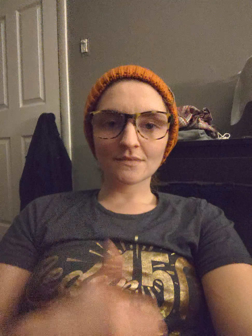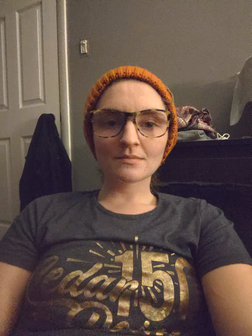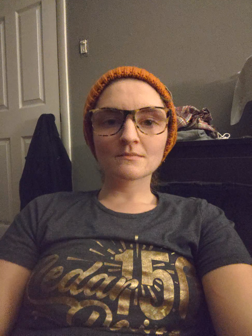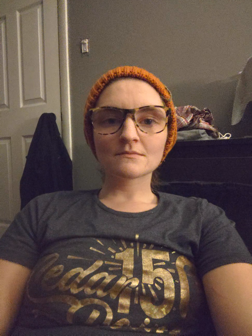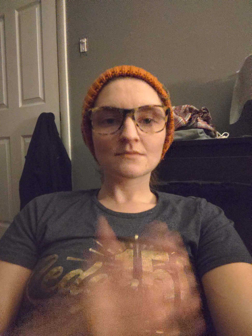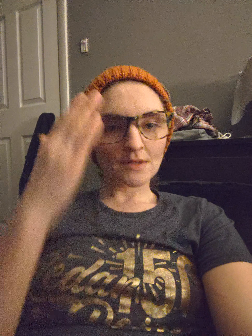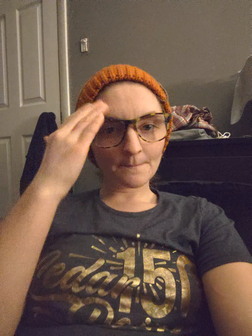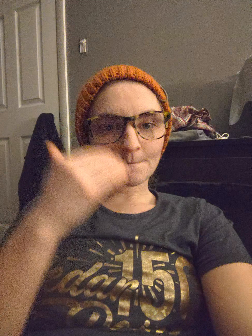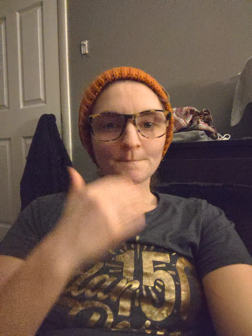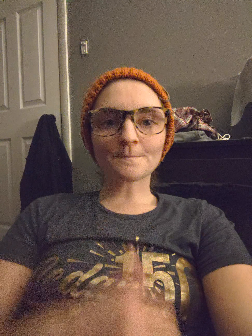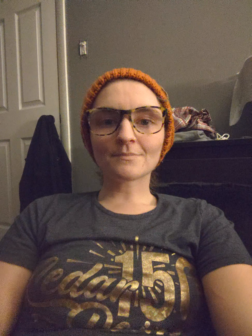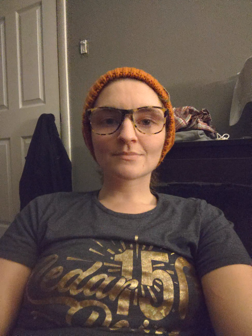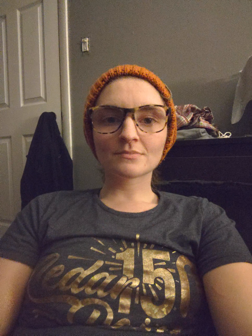head